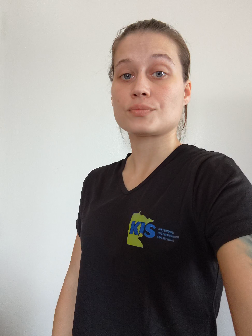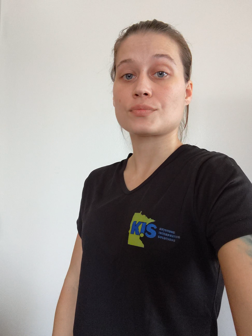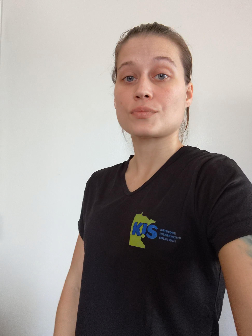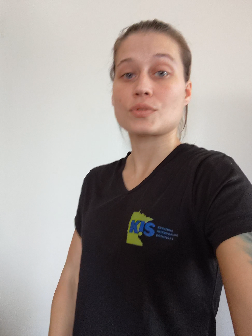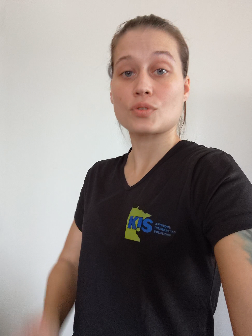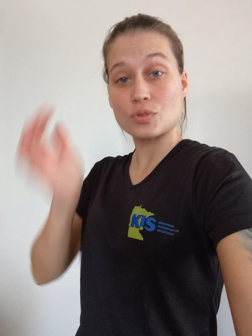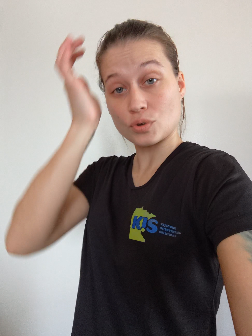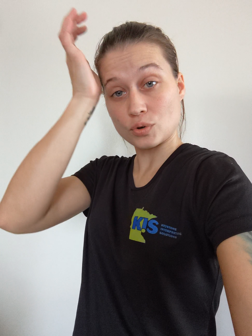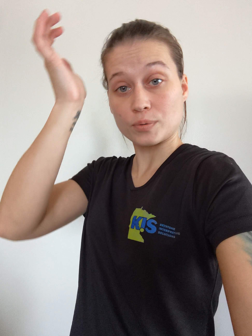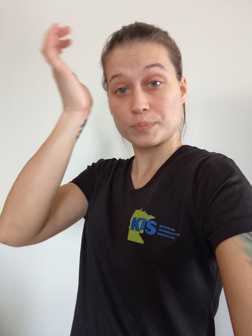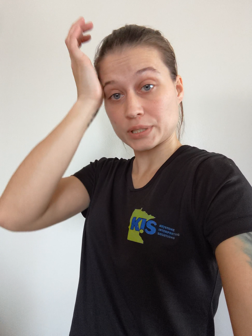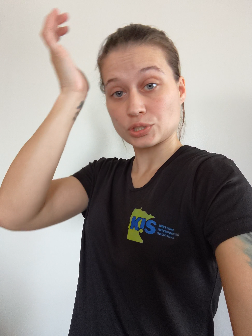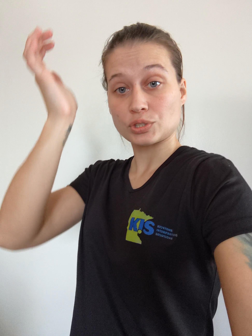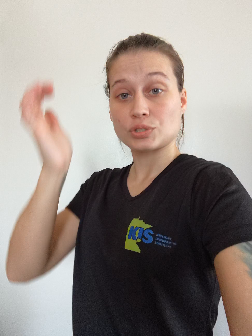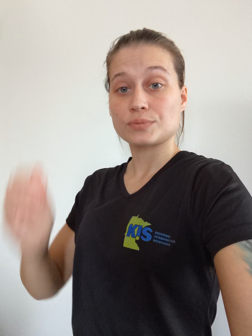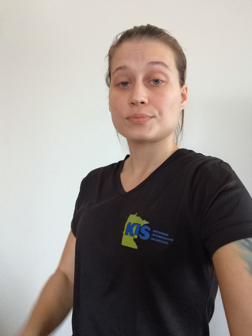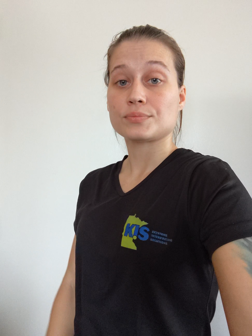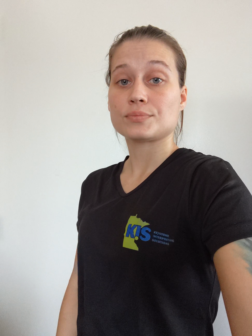garbage